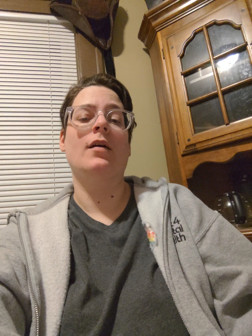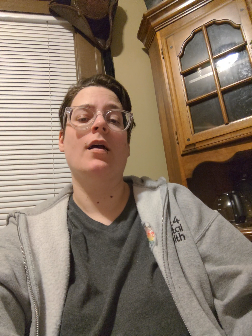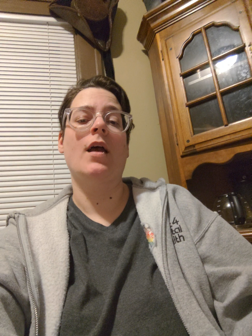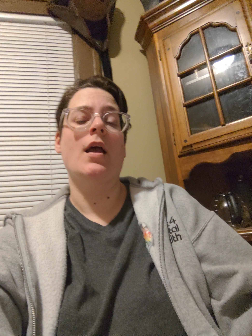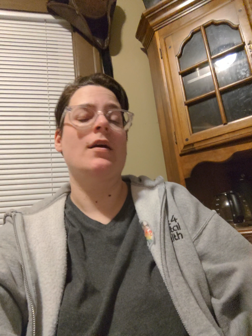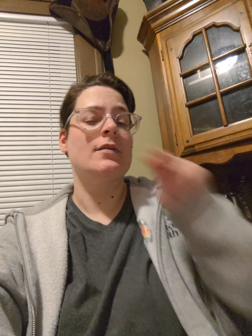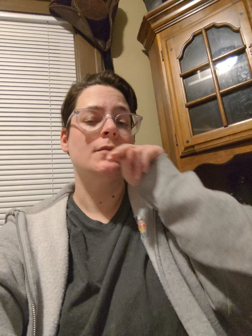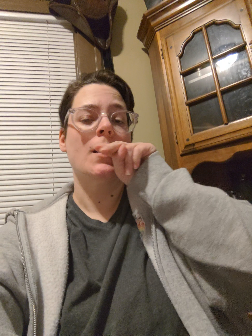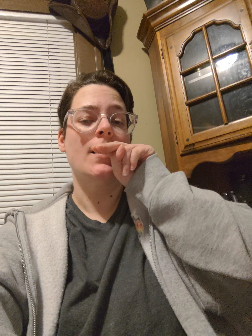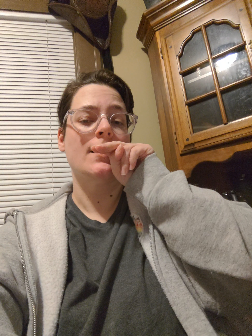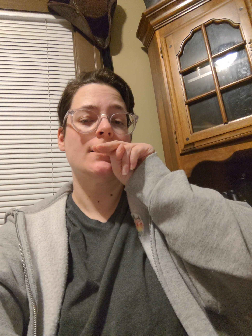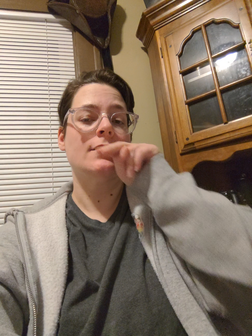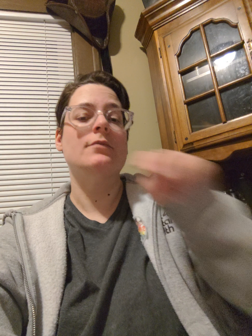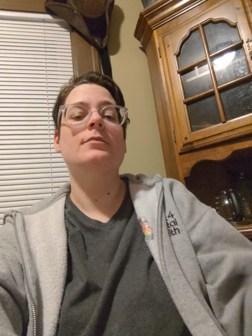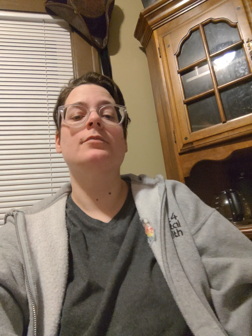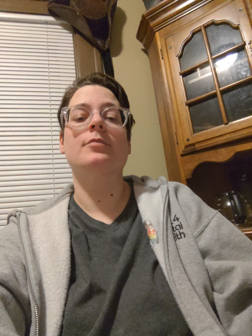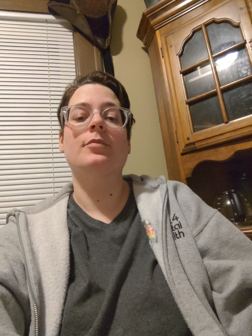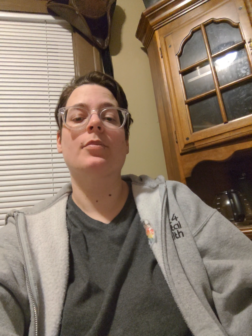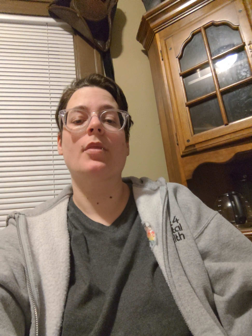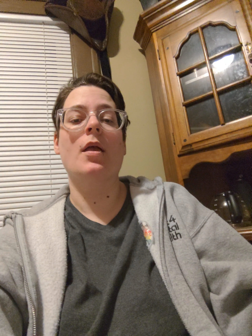tongue